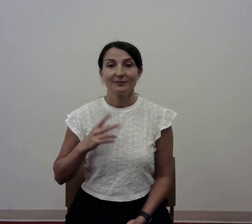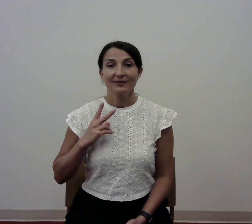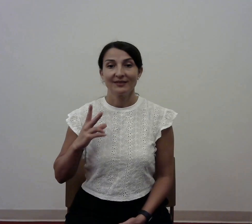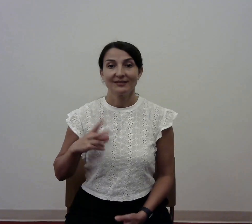qız